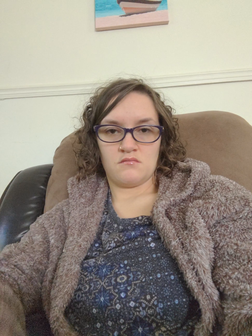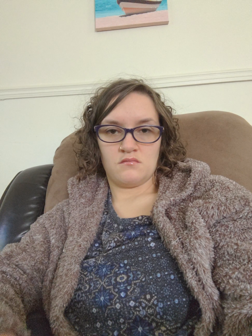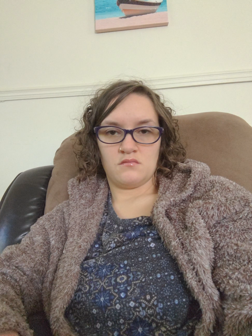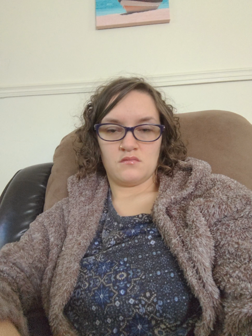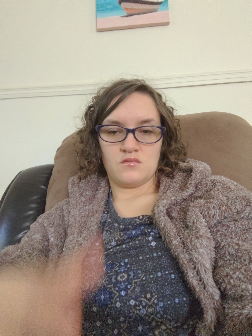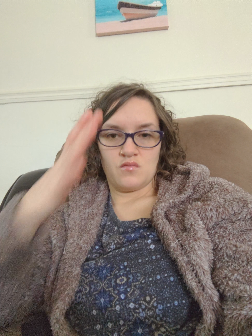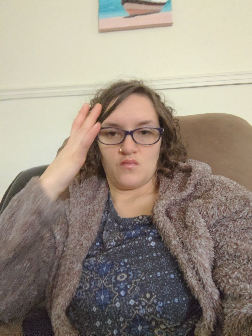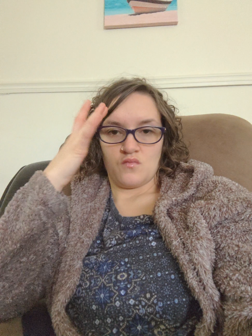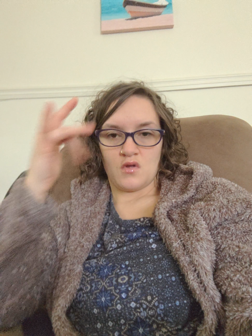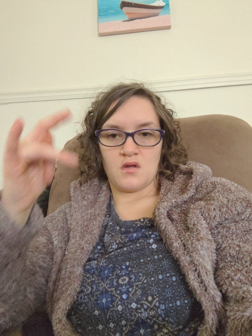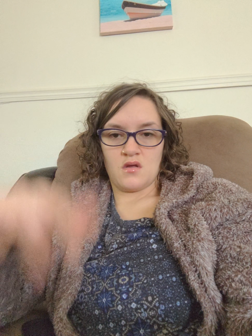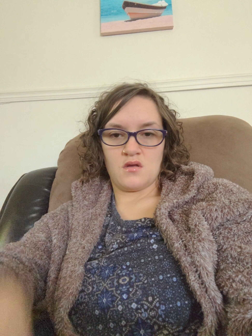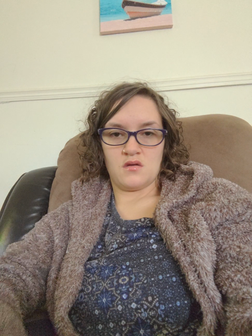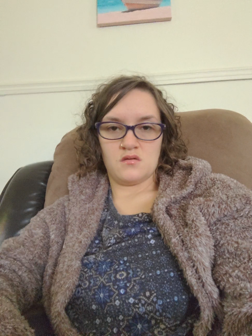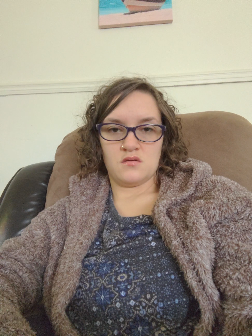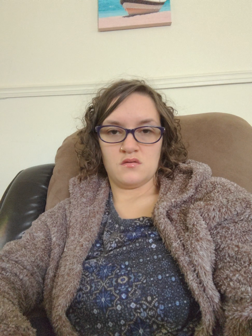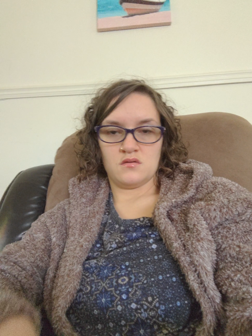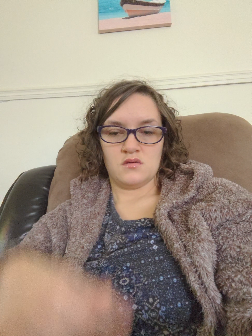why